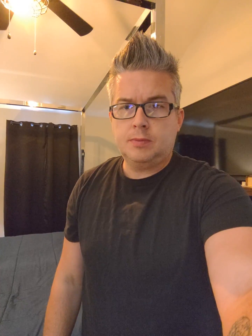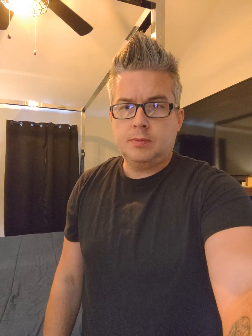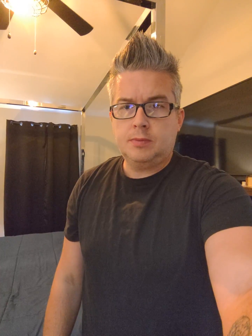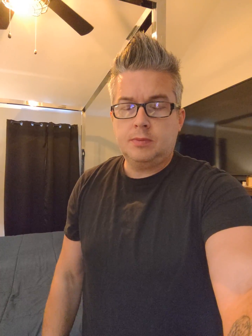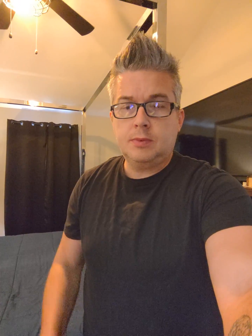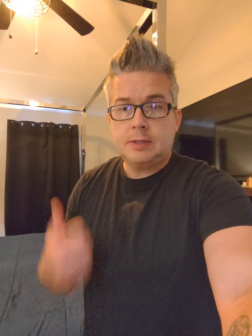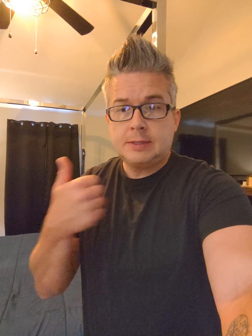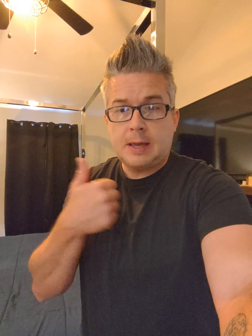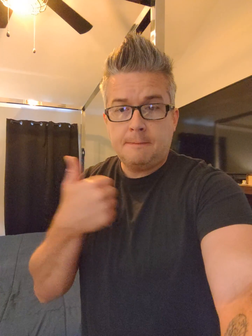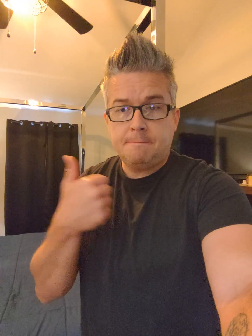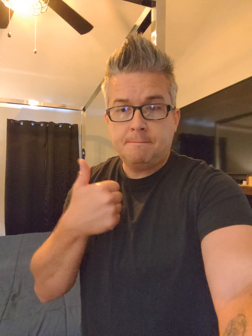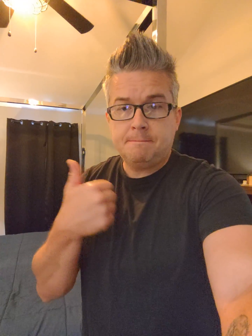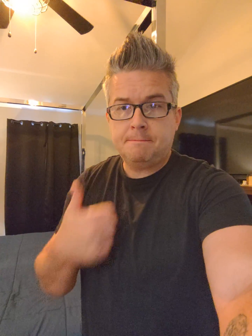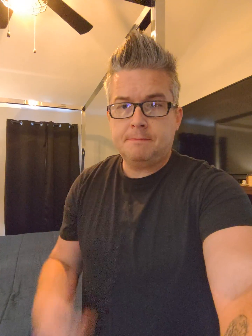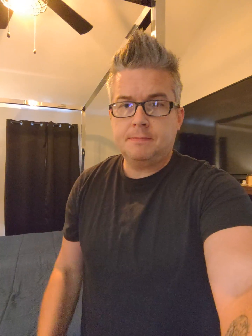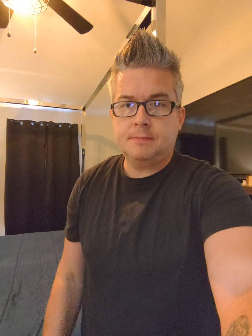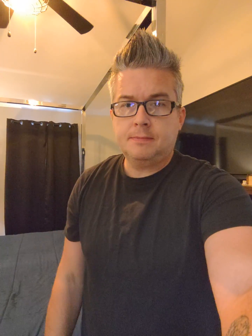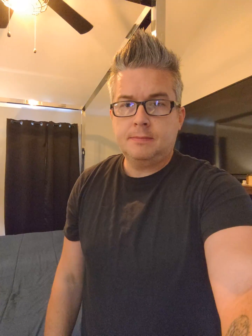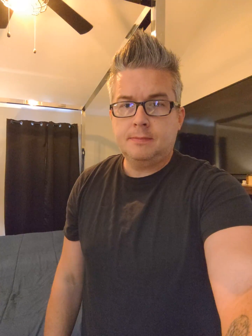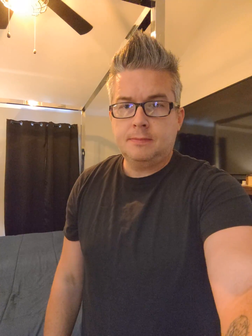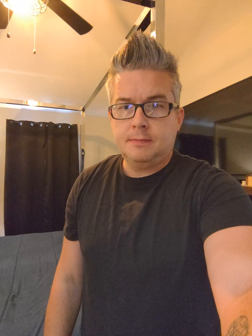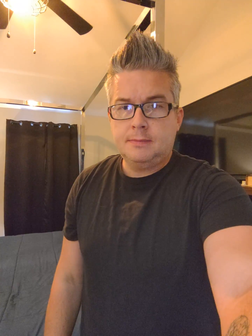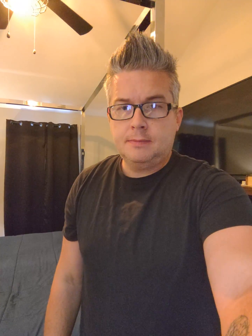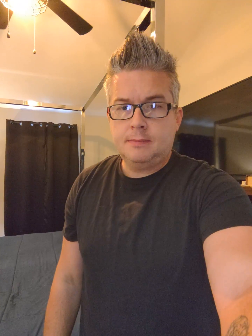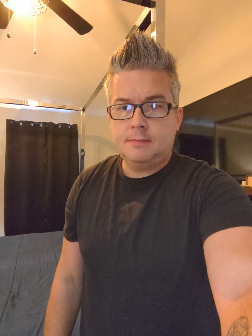game